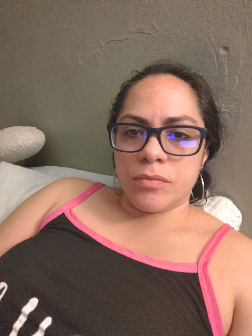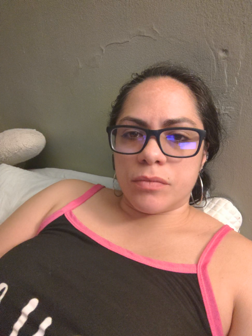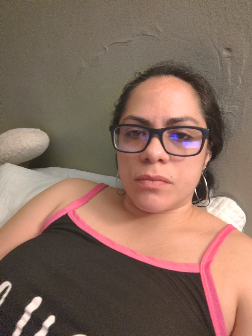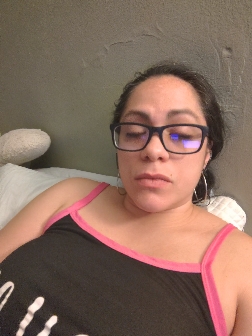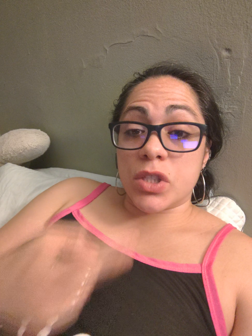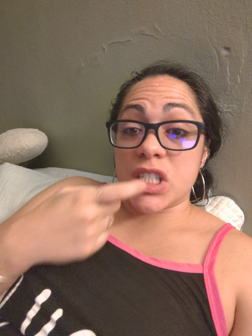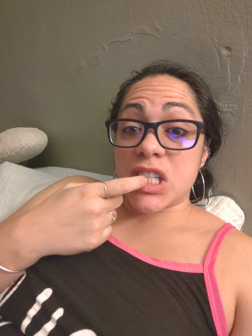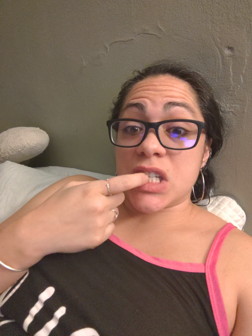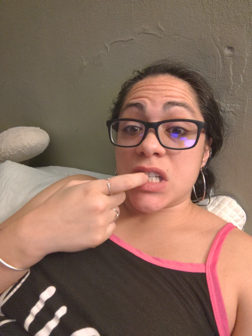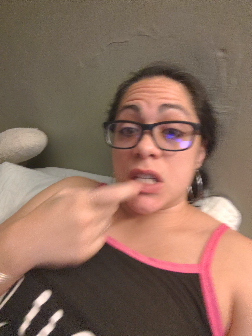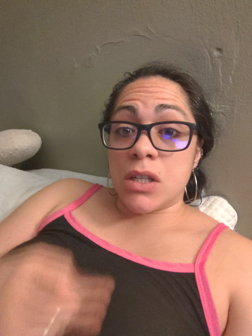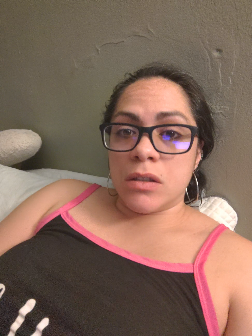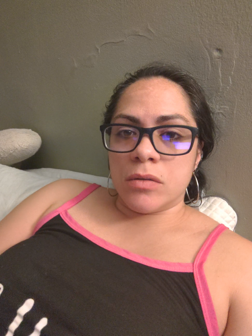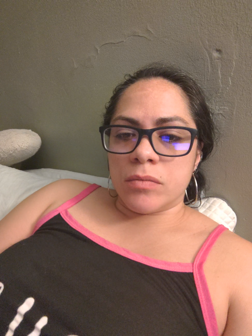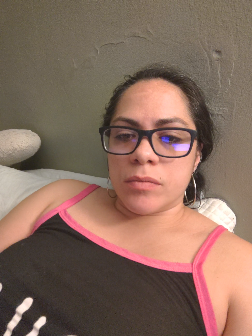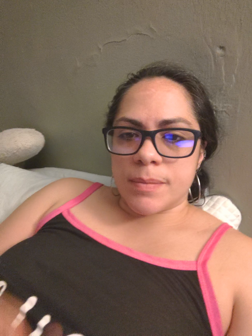tooth